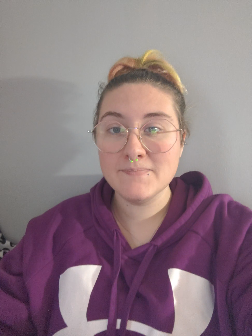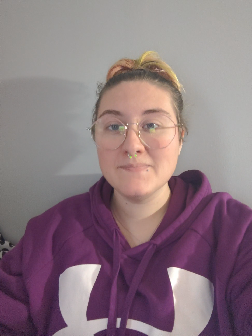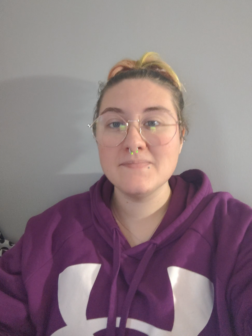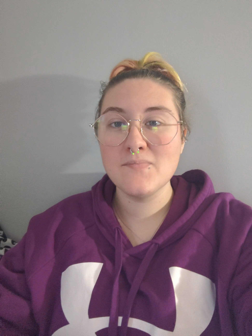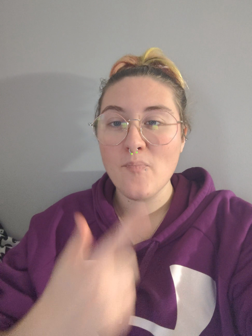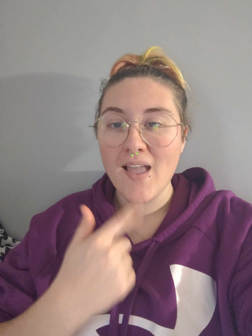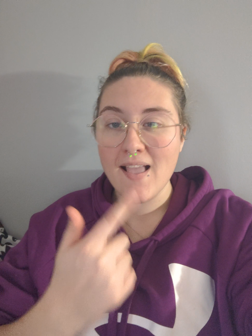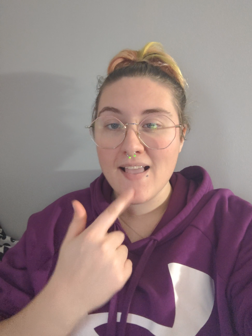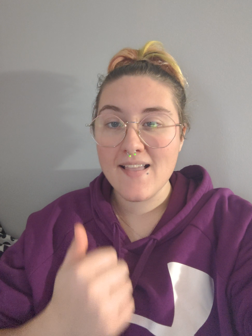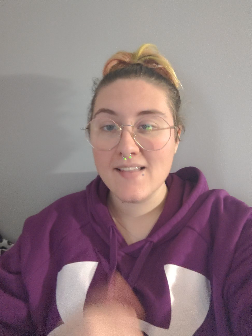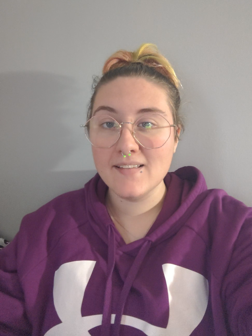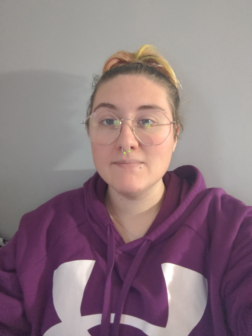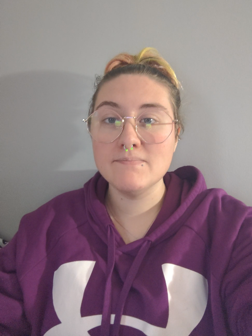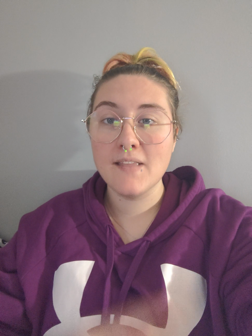red